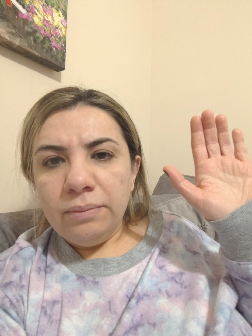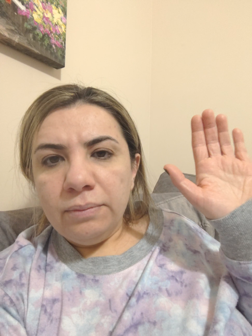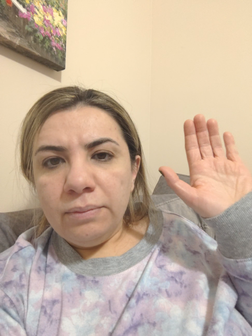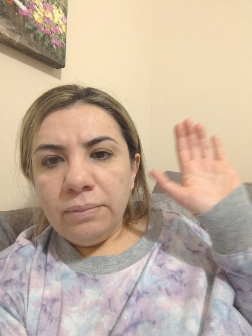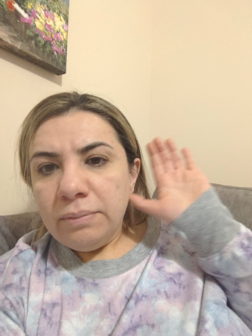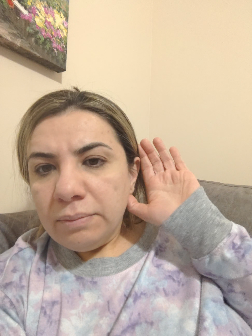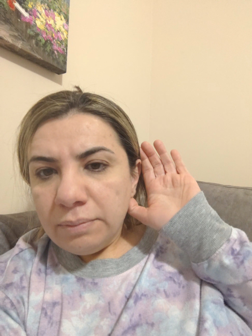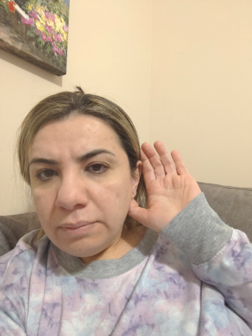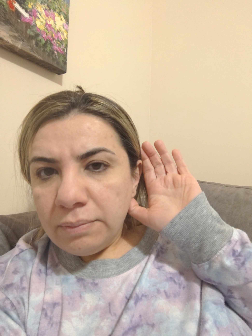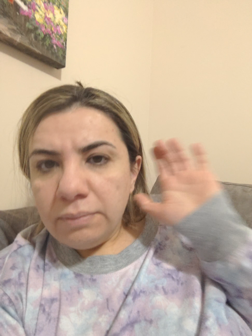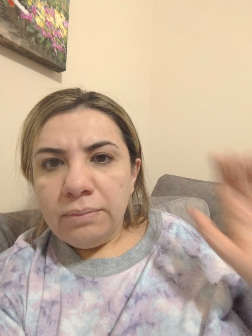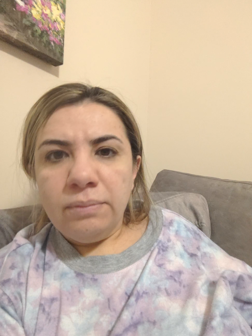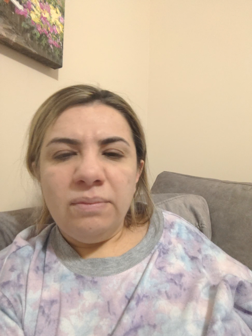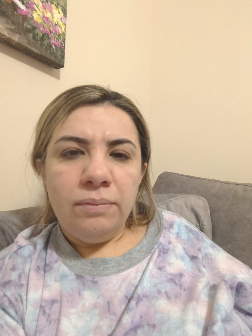listen